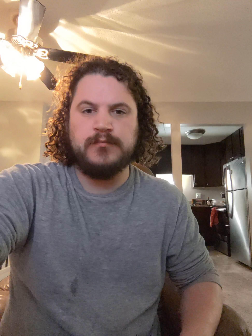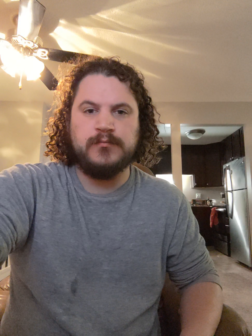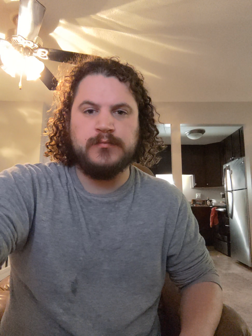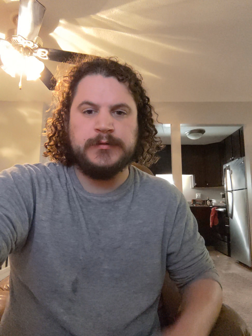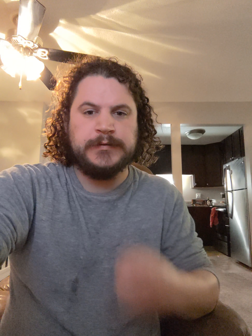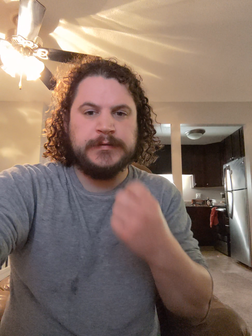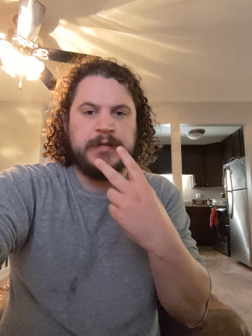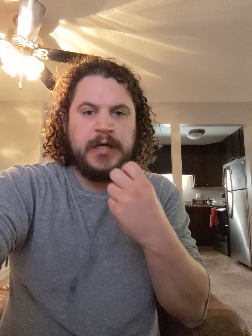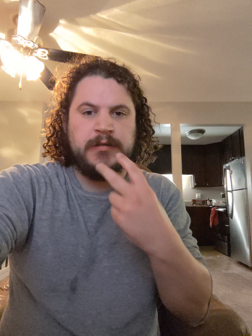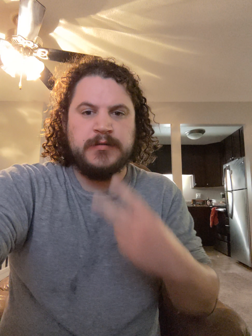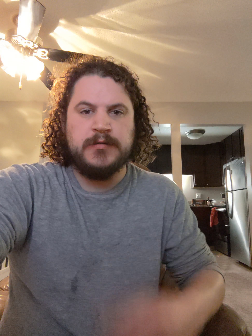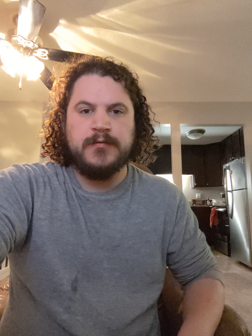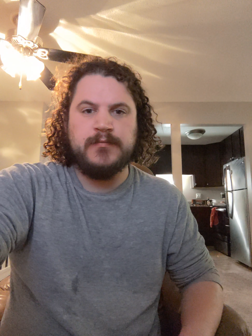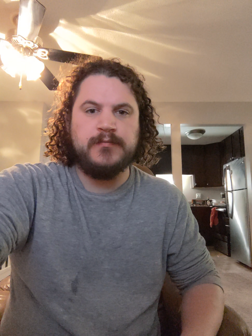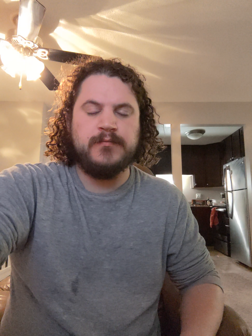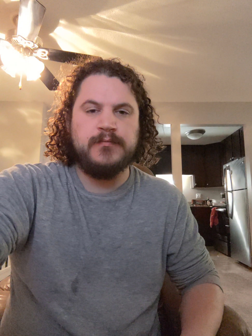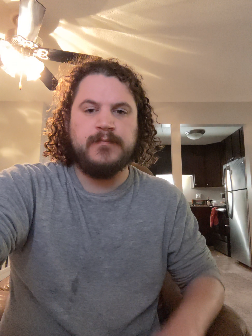snack